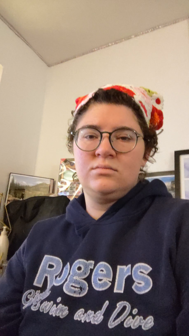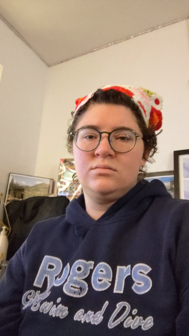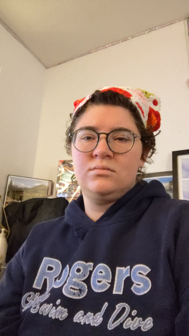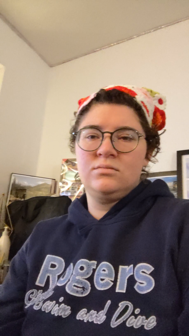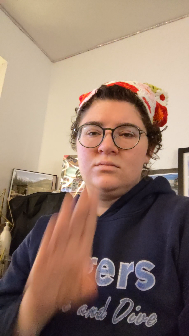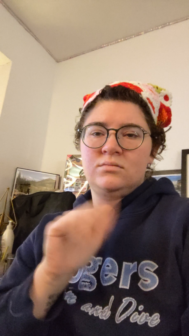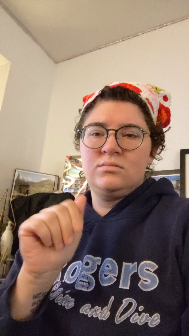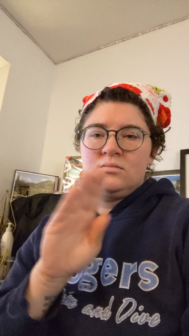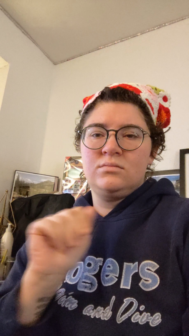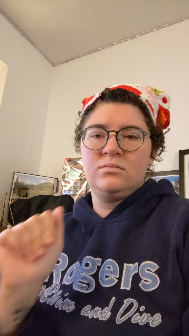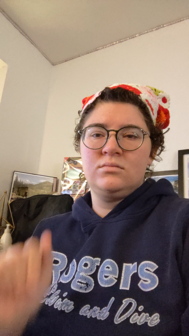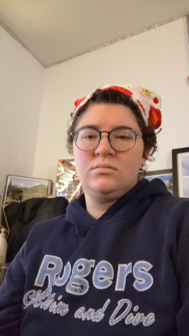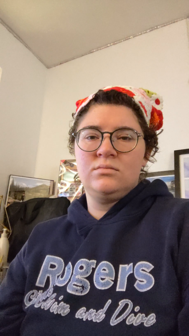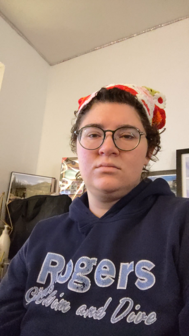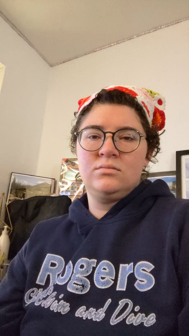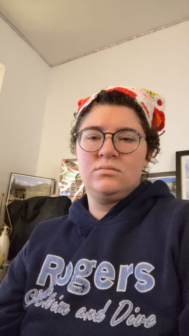baa baa